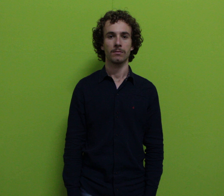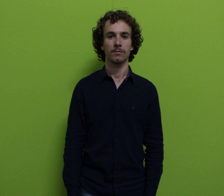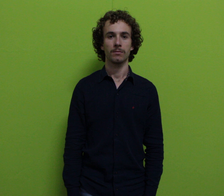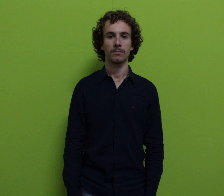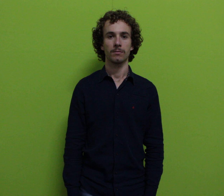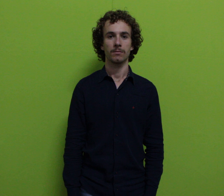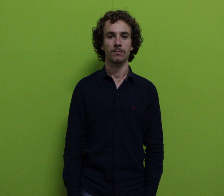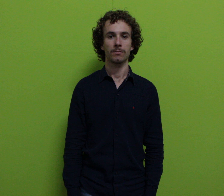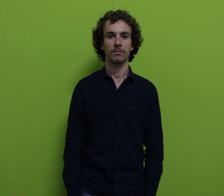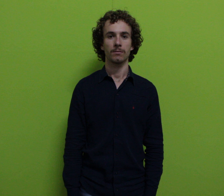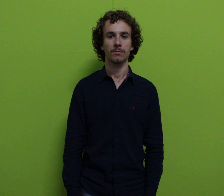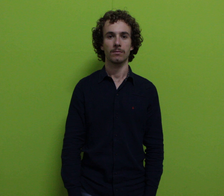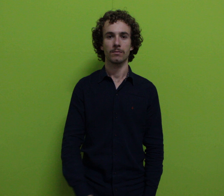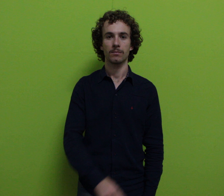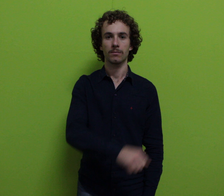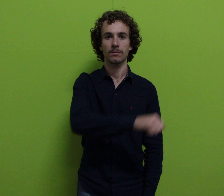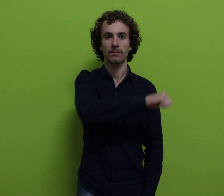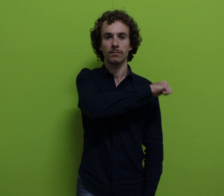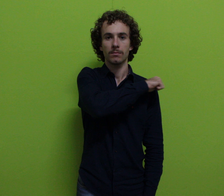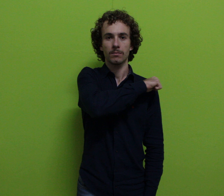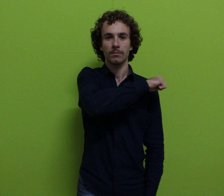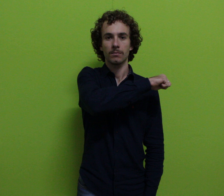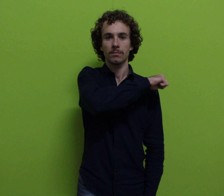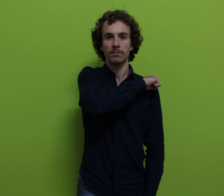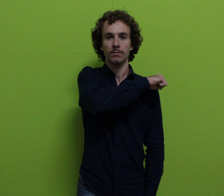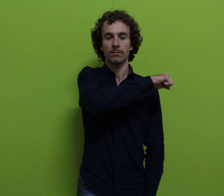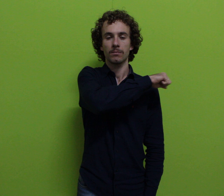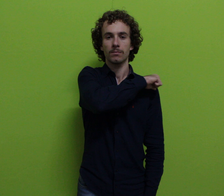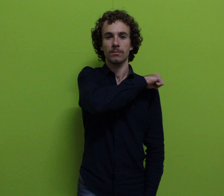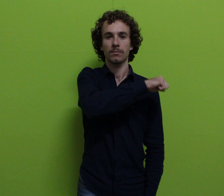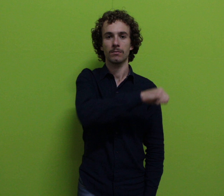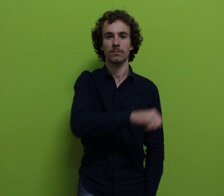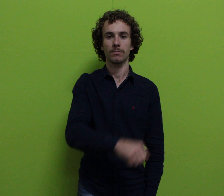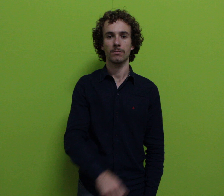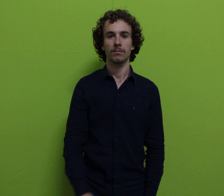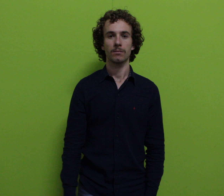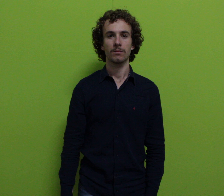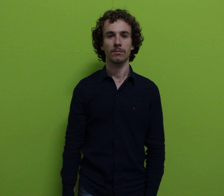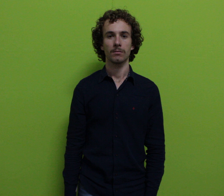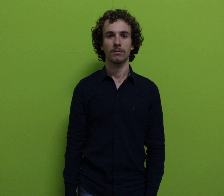aluno